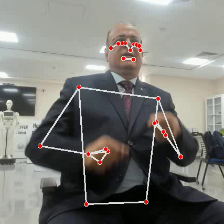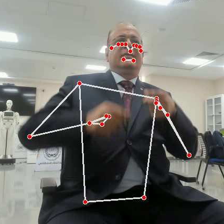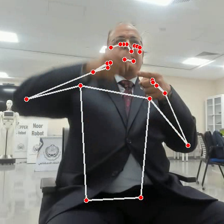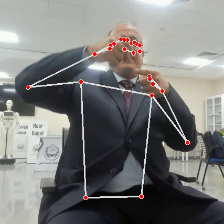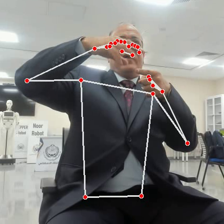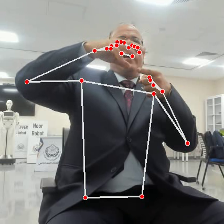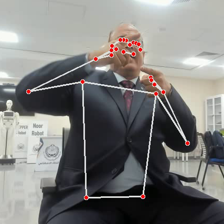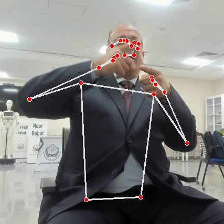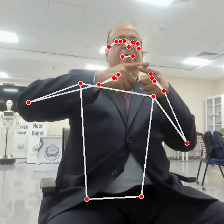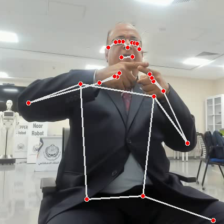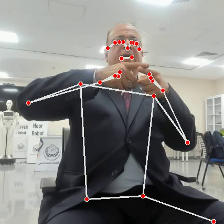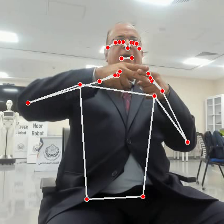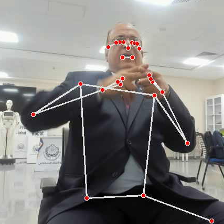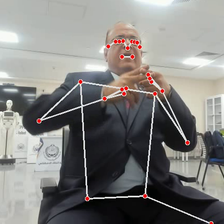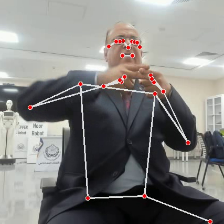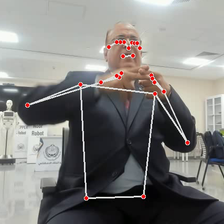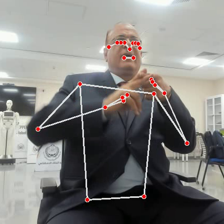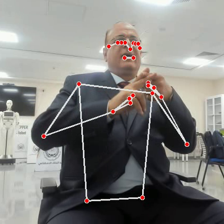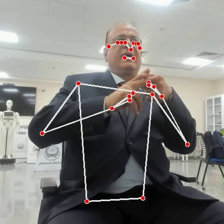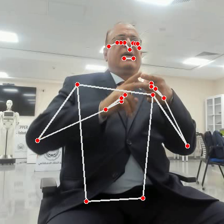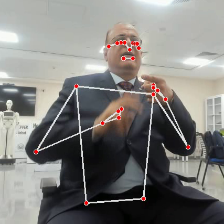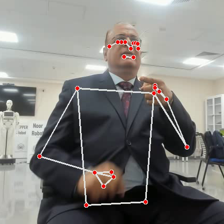sbak